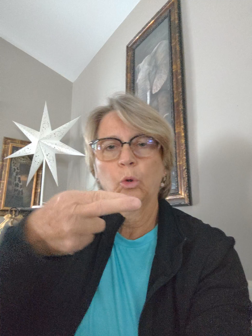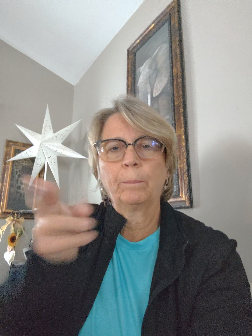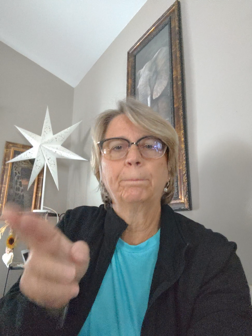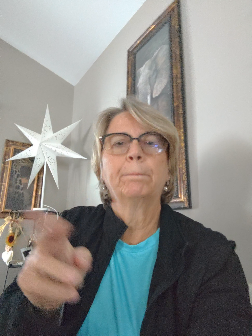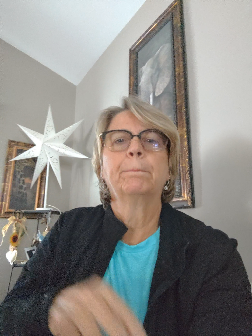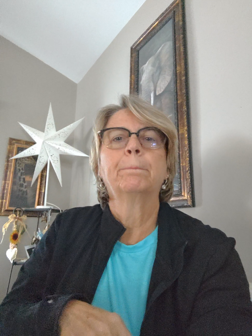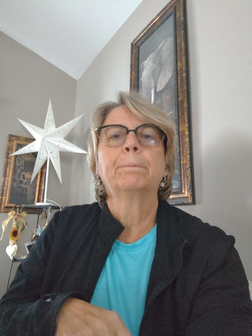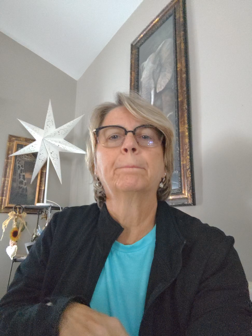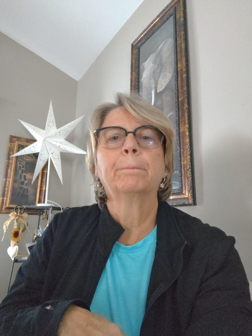room